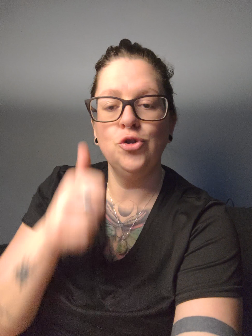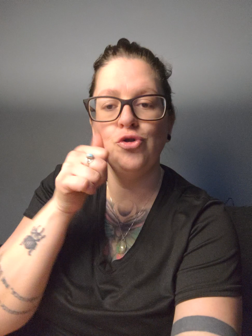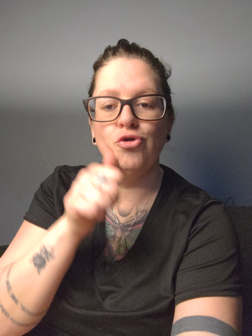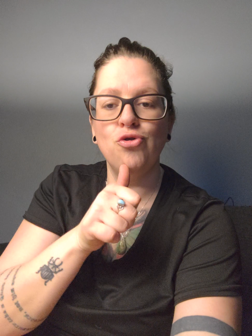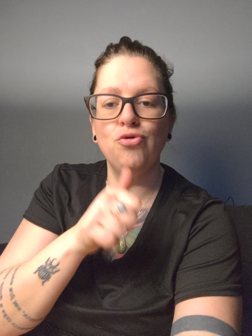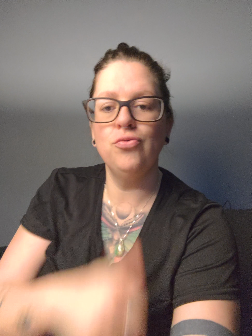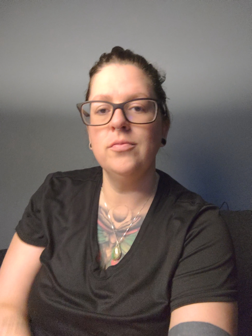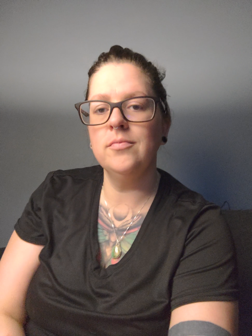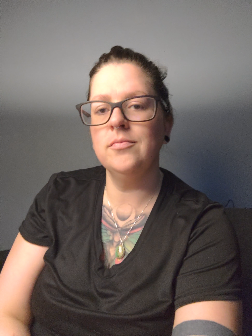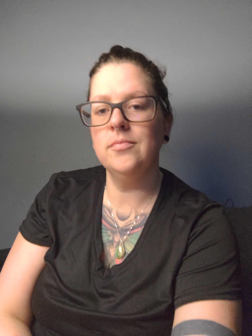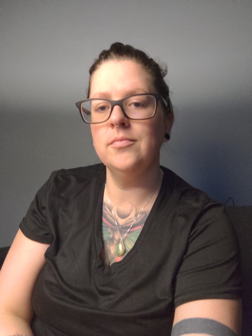girl